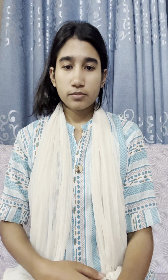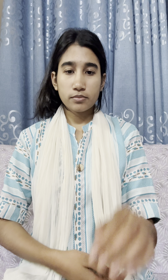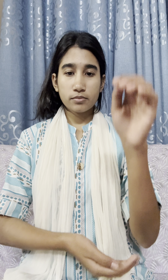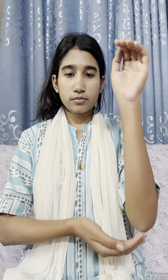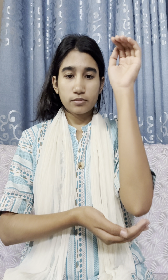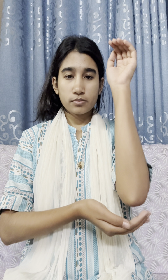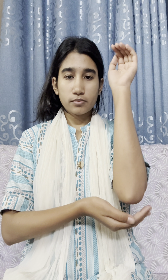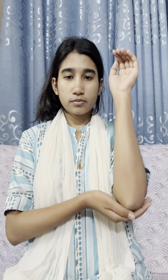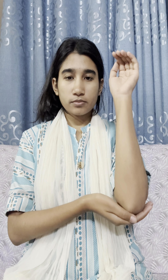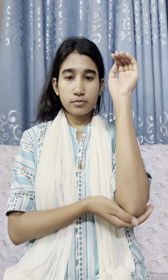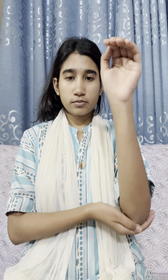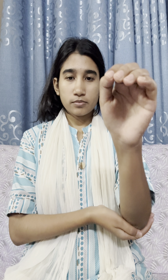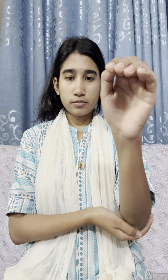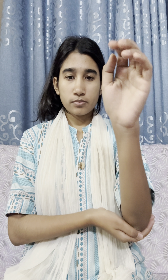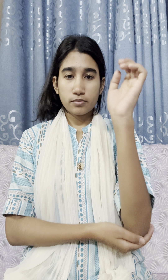সাপ